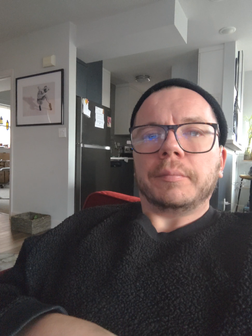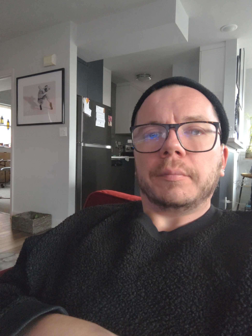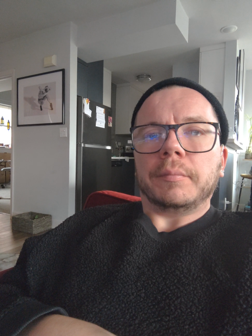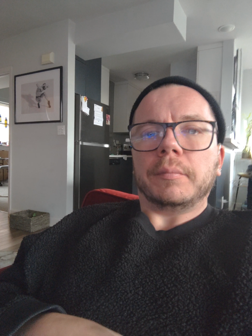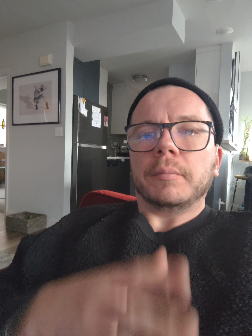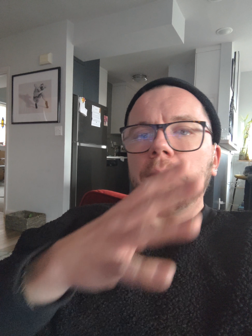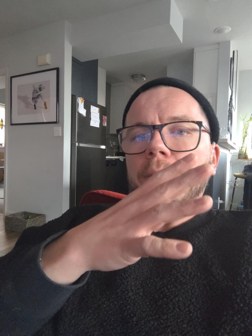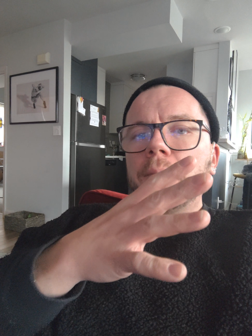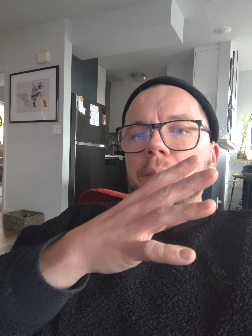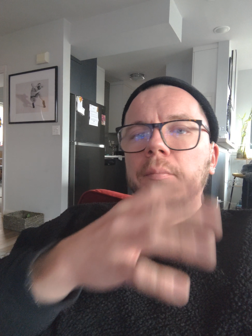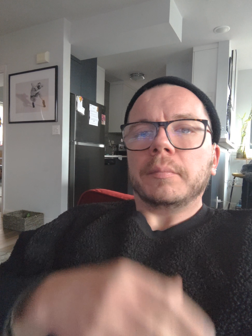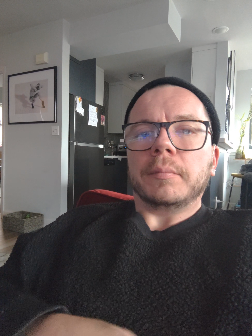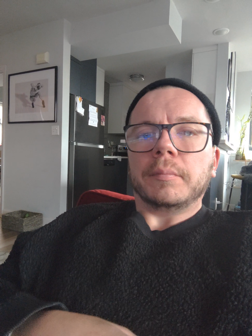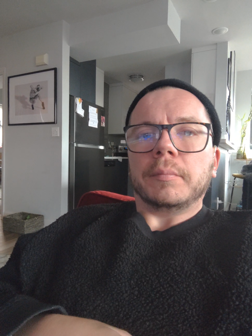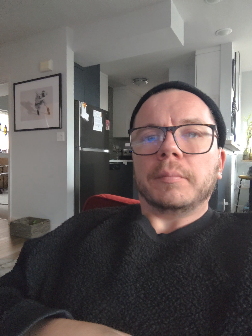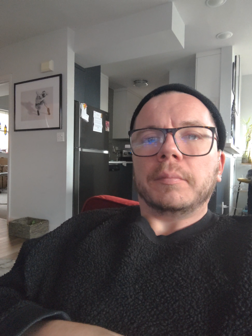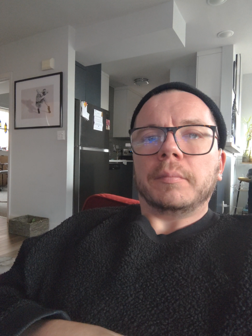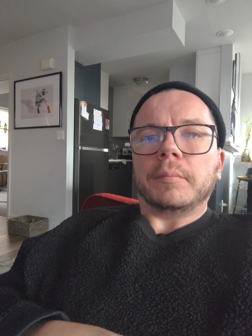mom